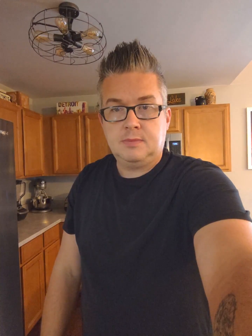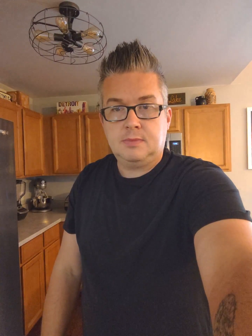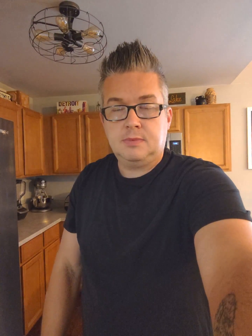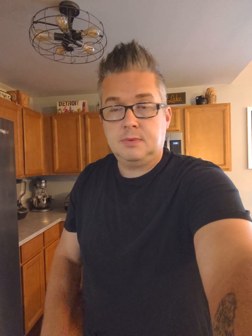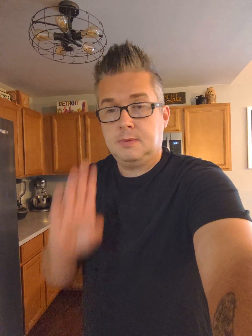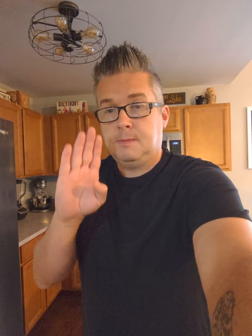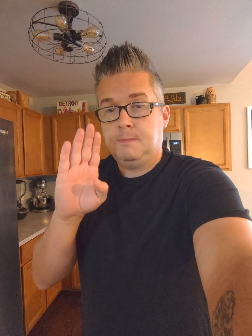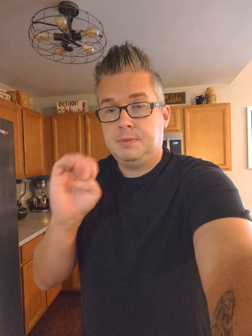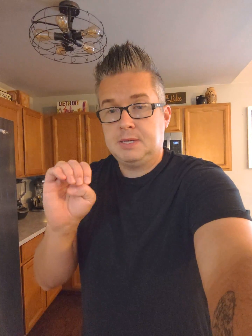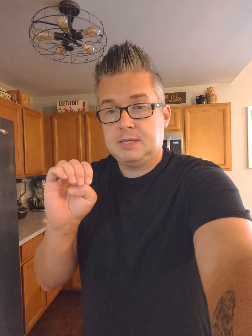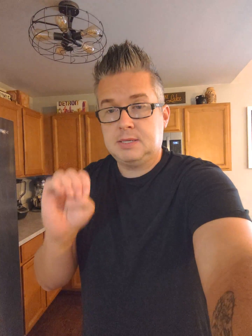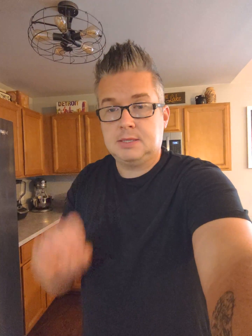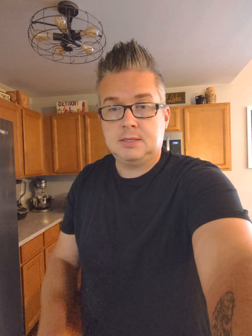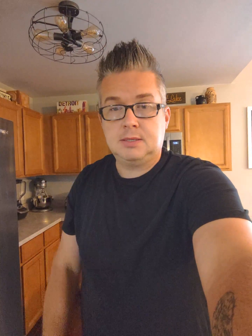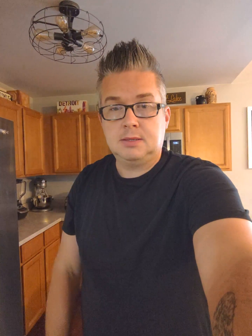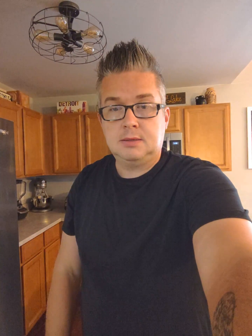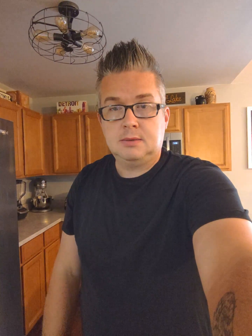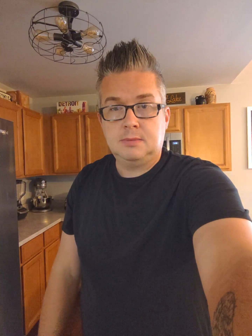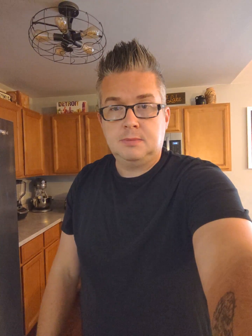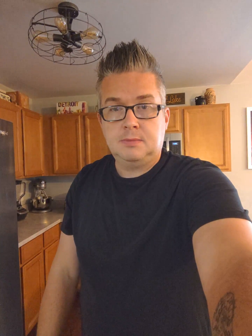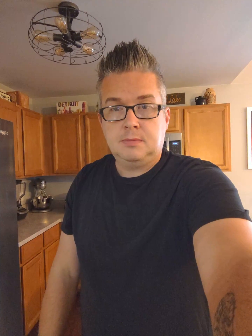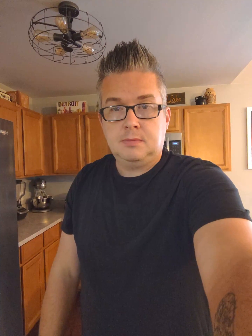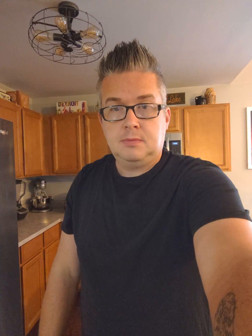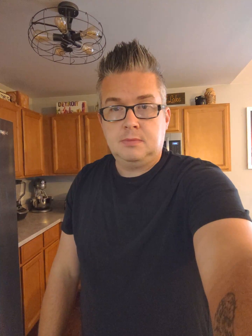be